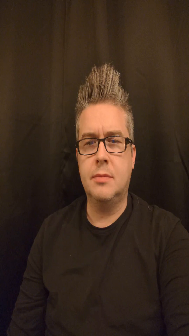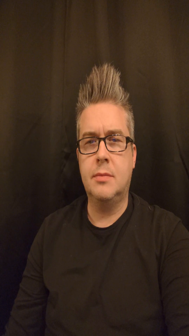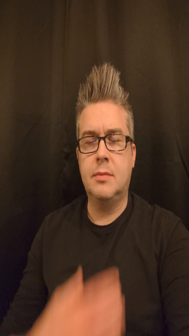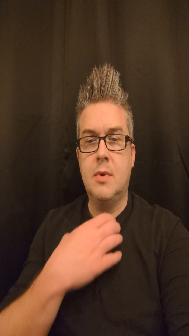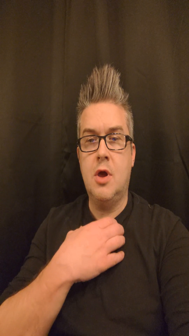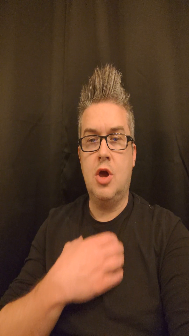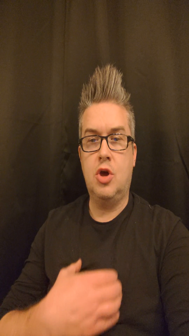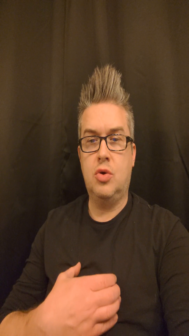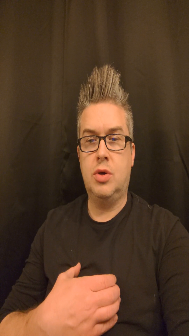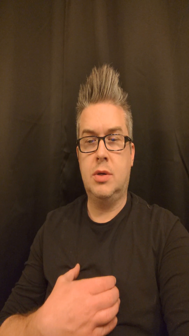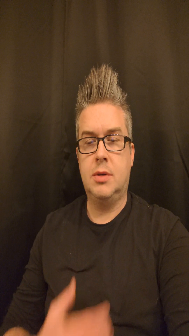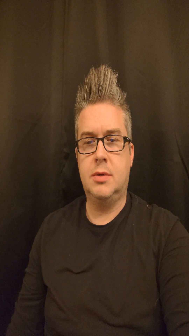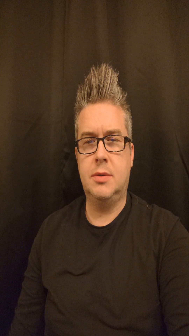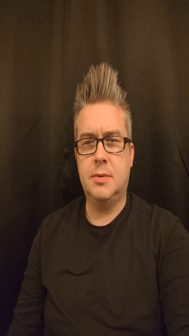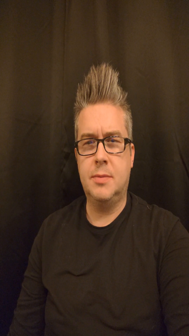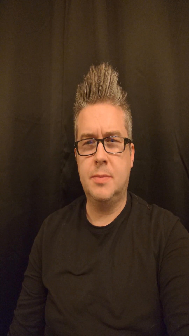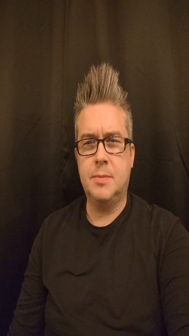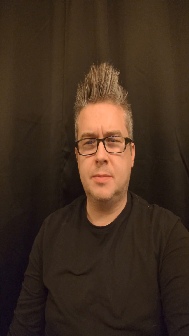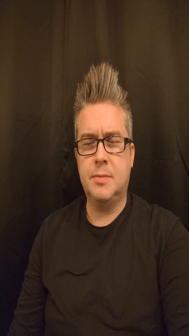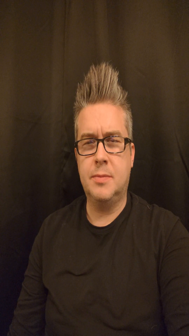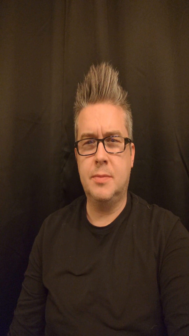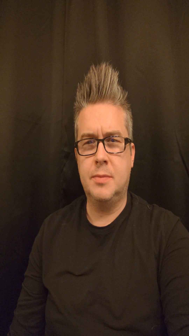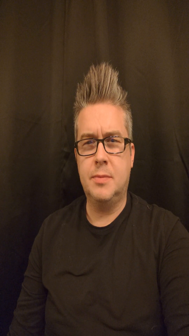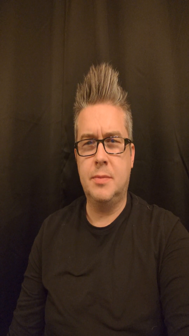hungry